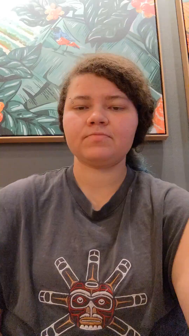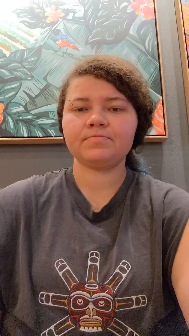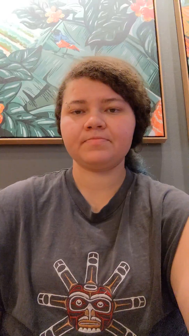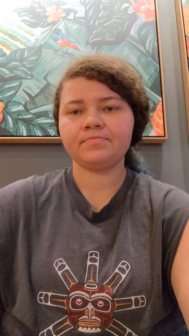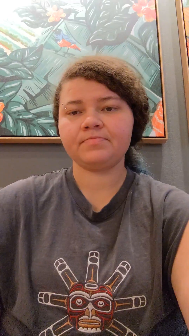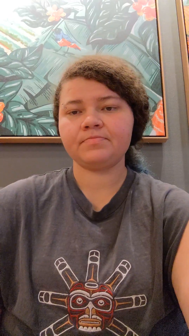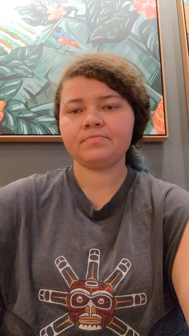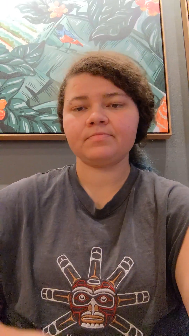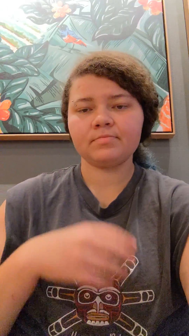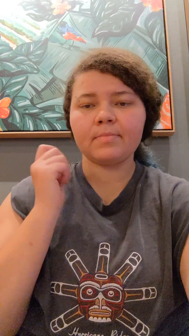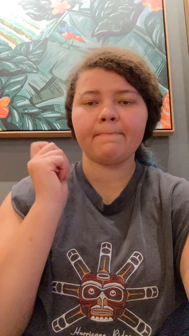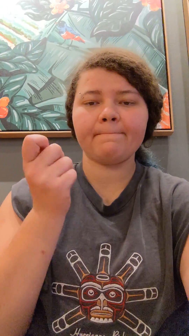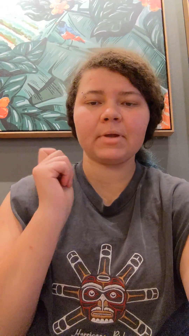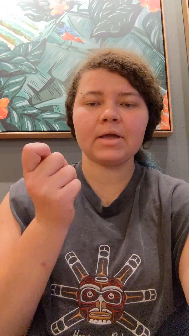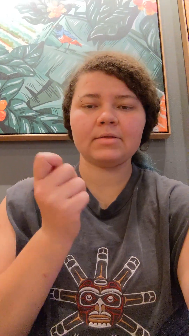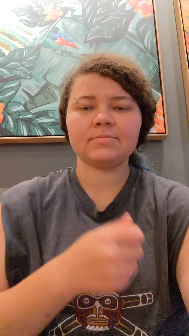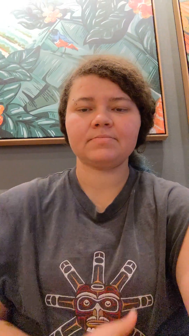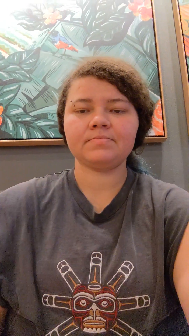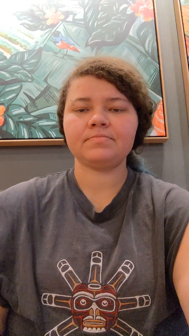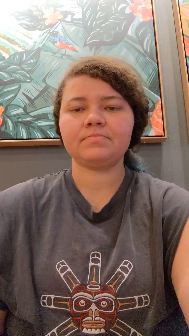bat